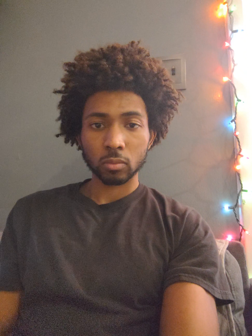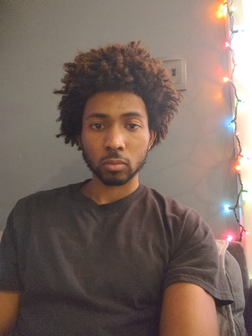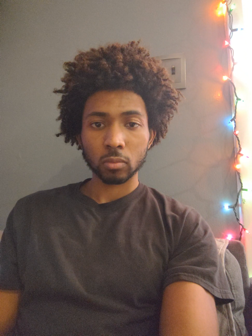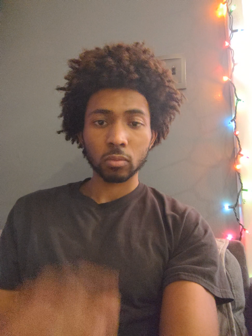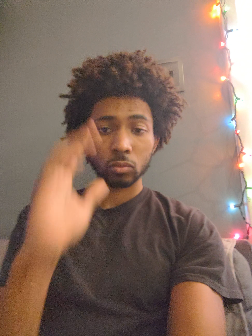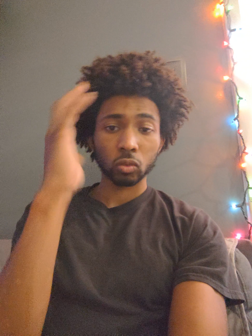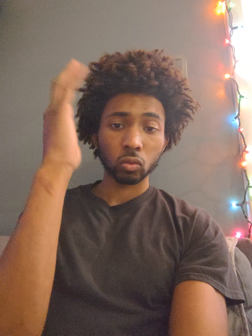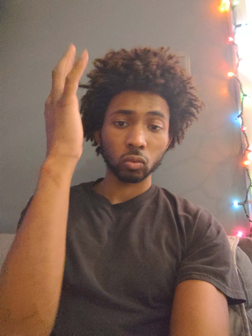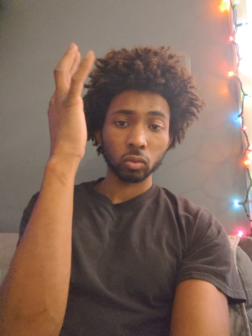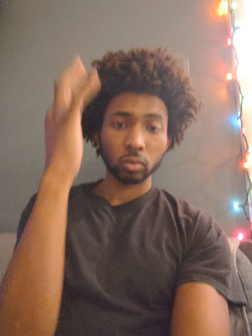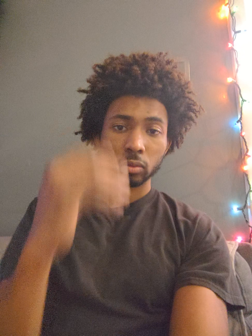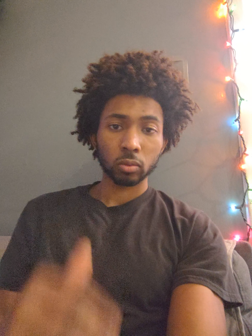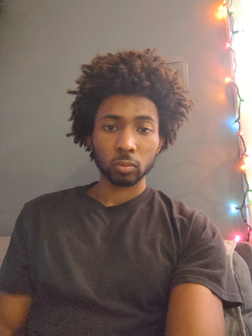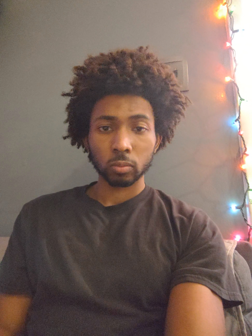tree